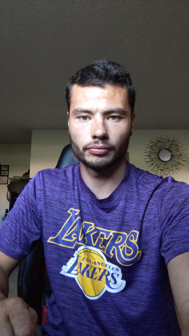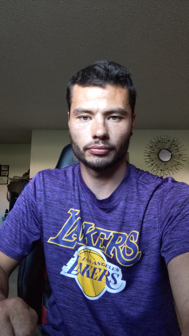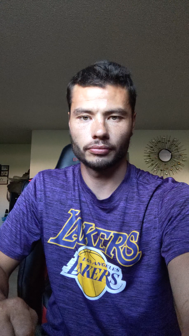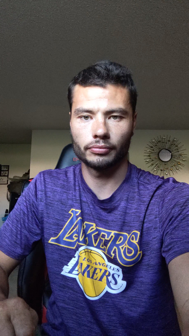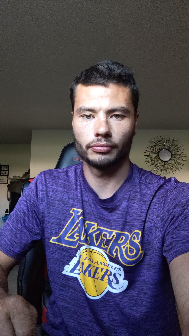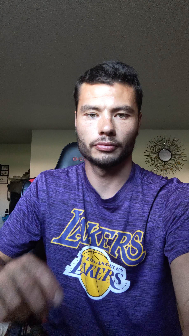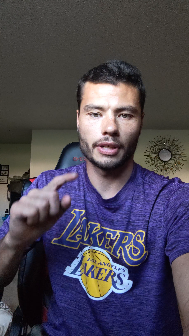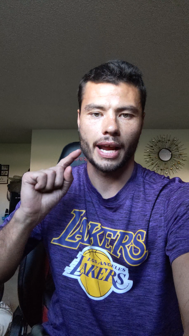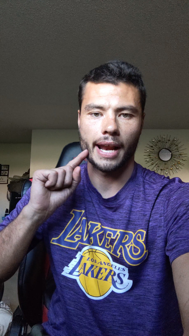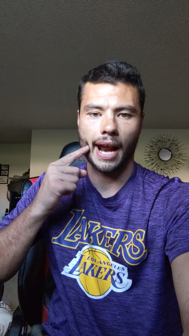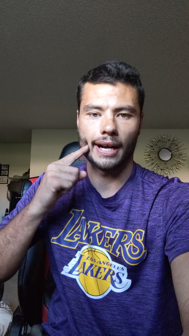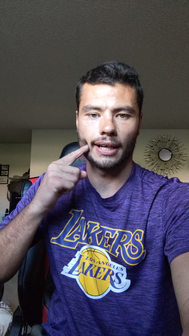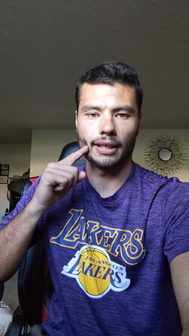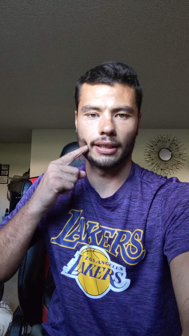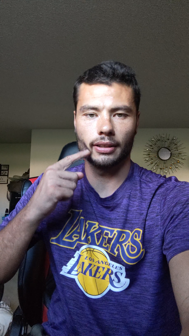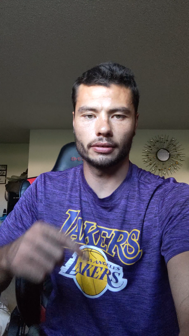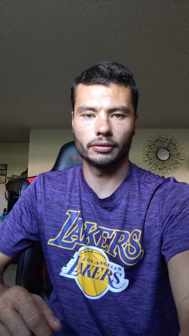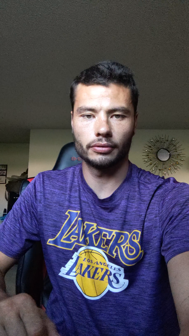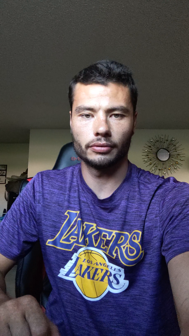candy